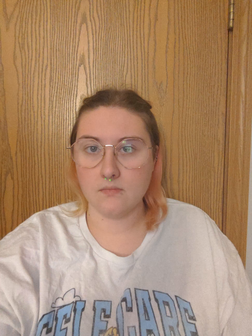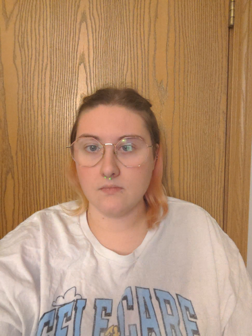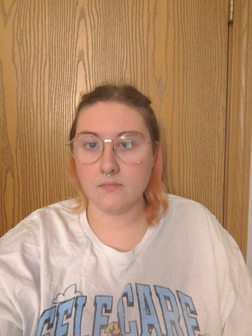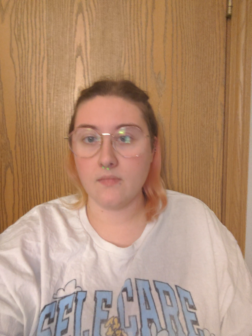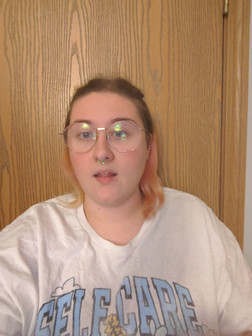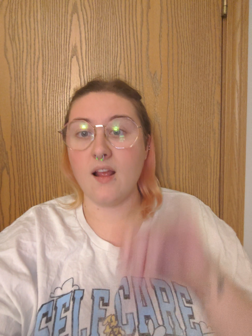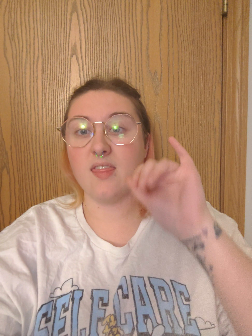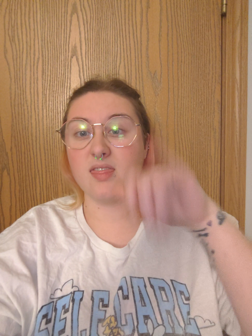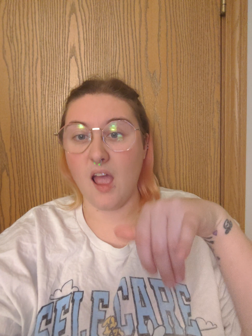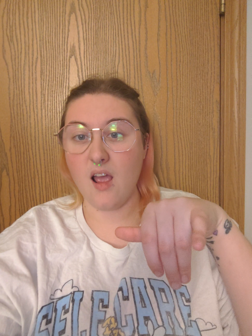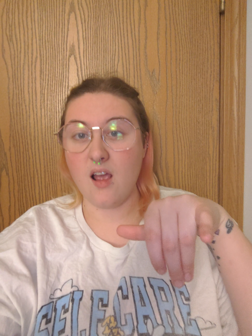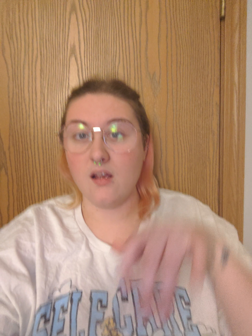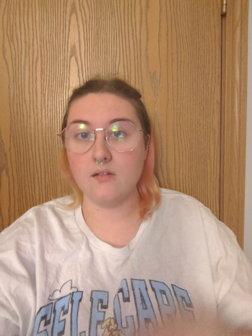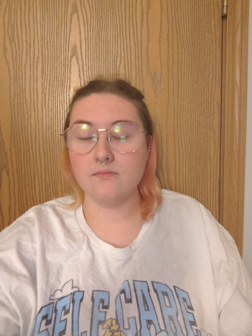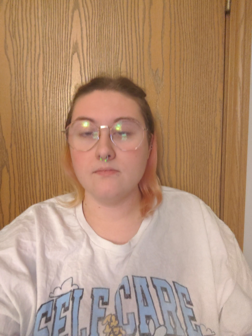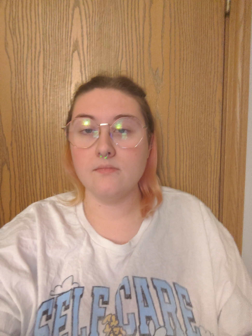that